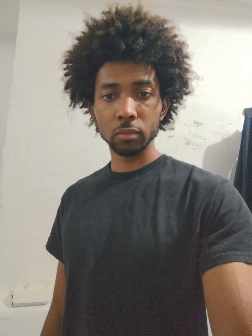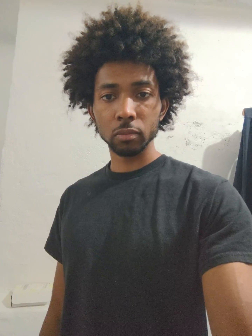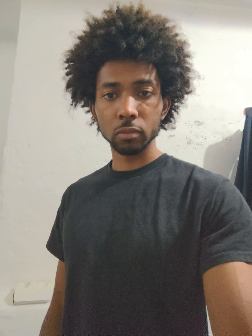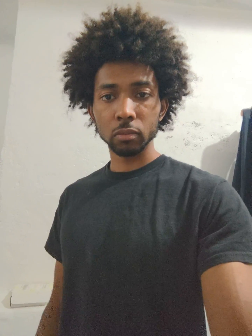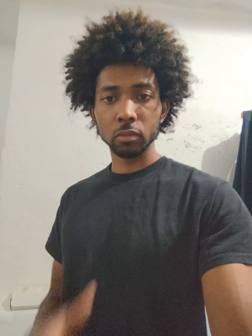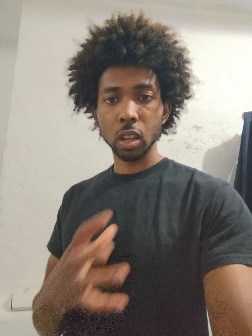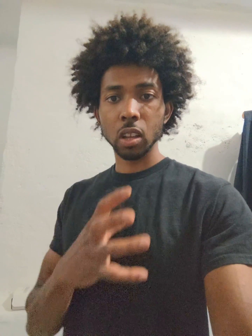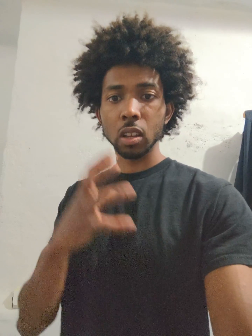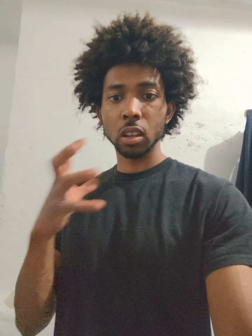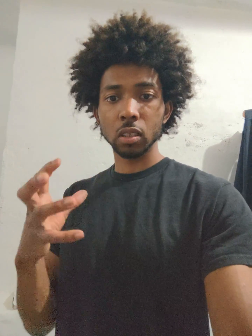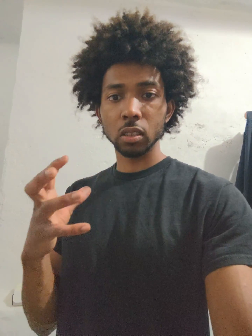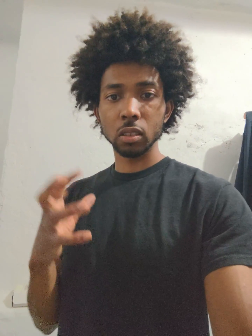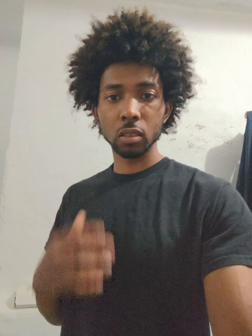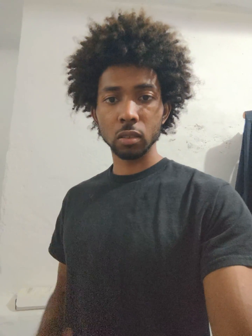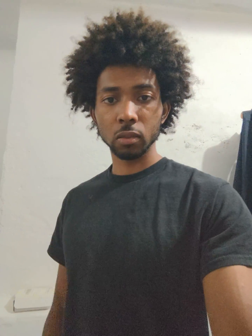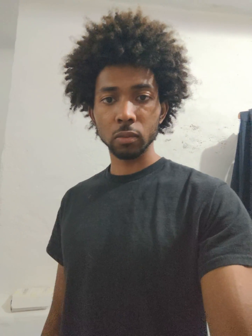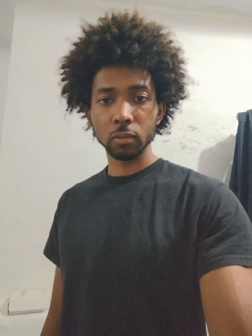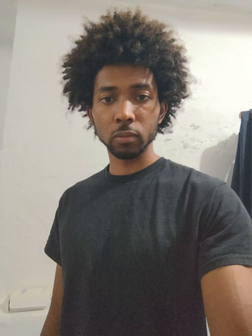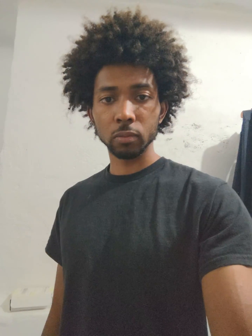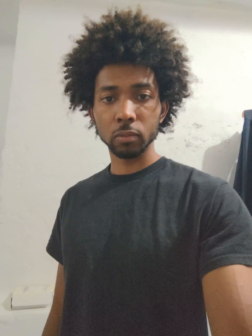much